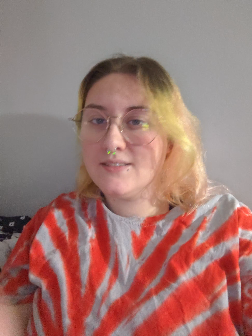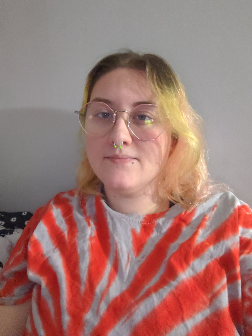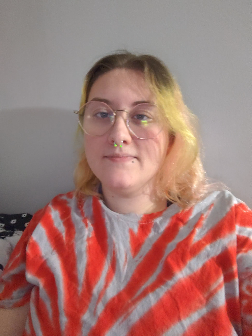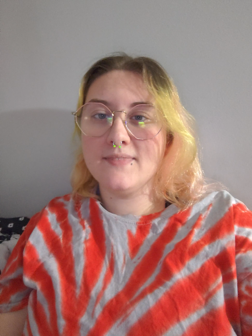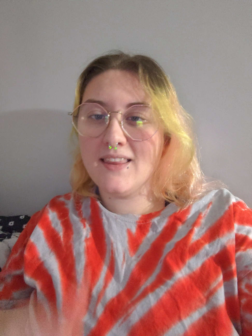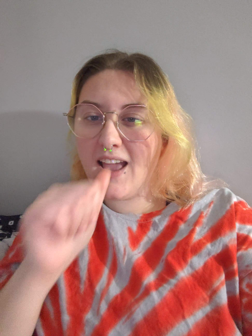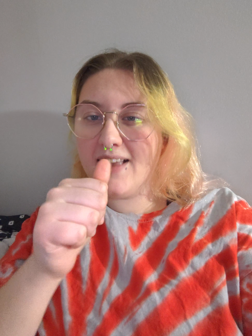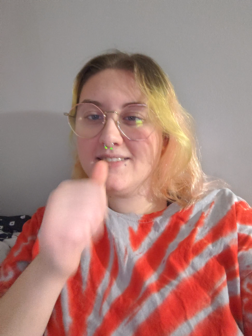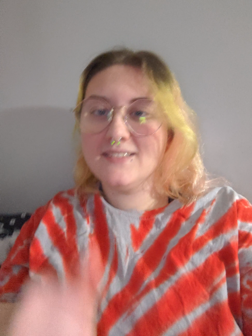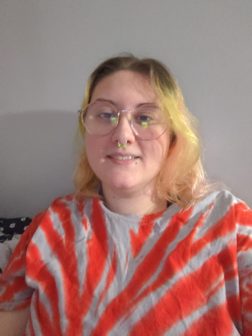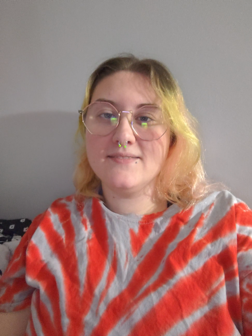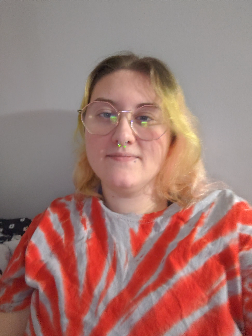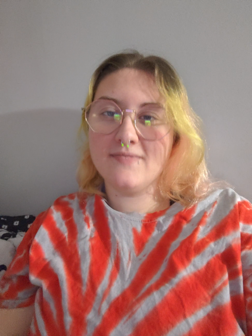nuts